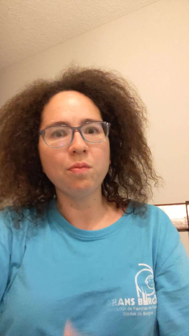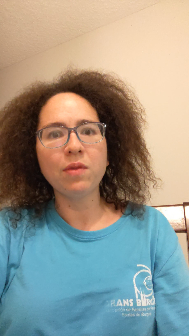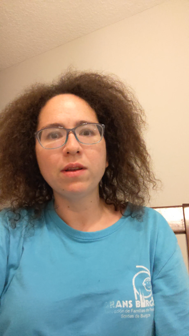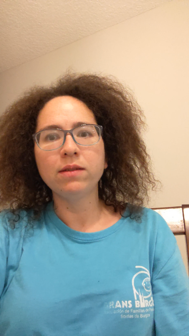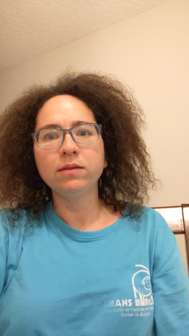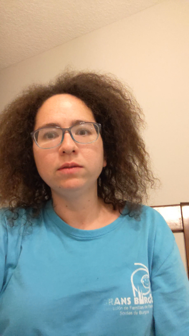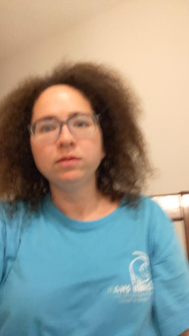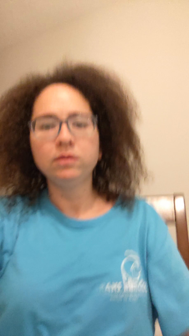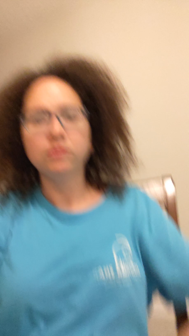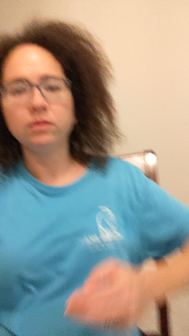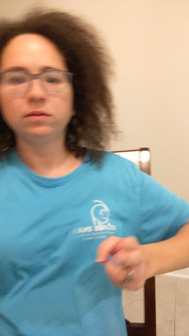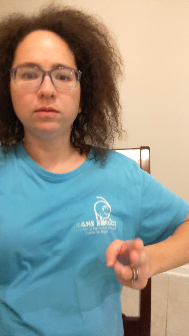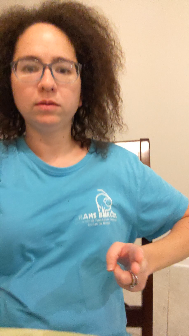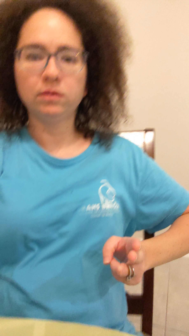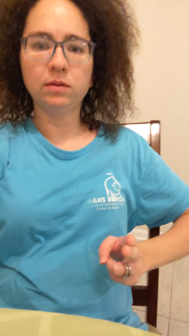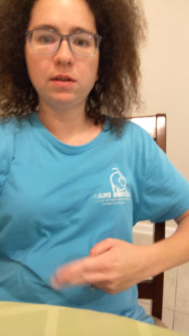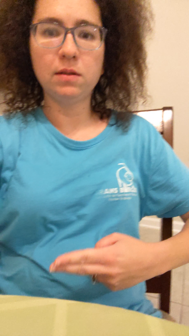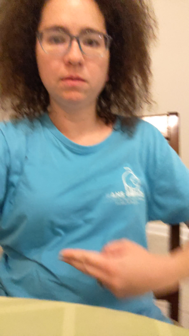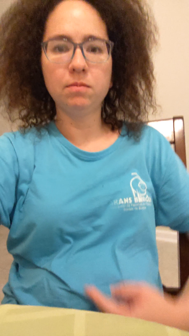belt